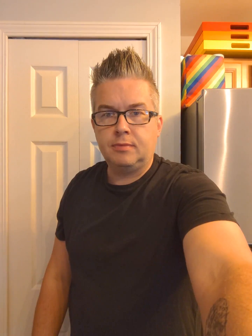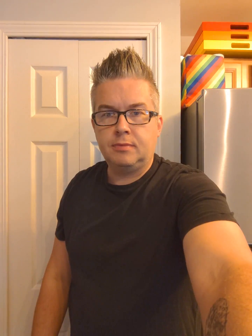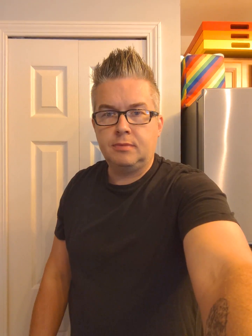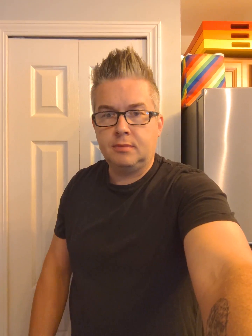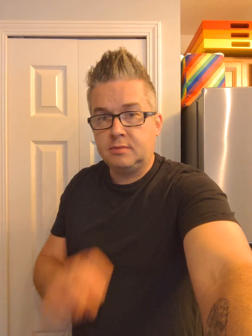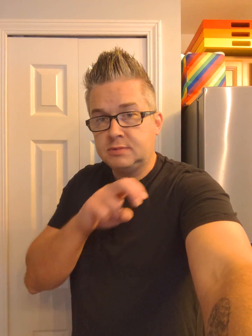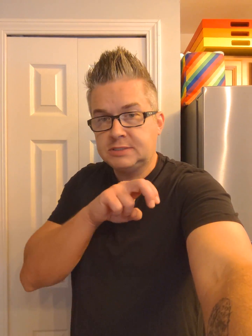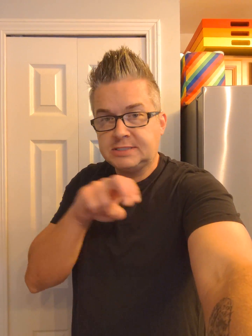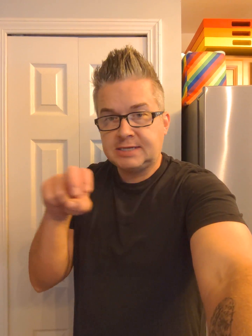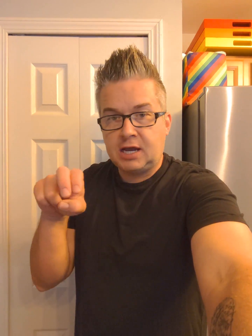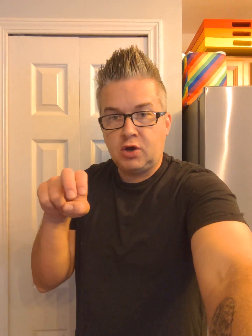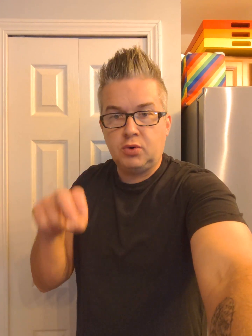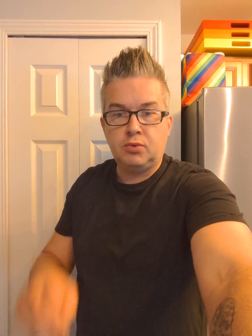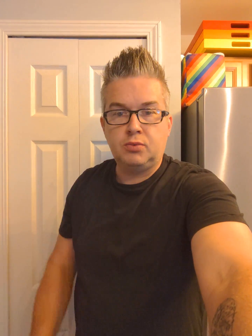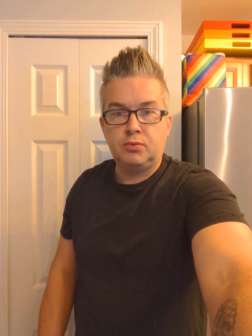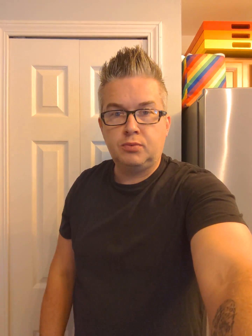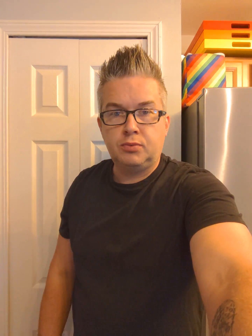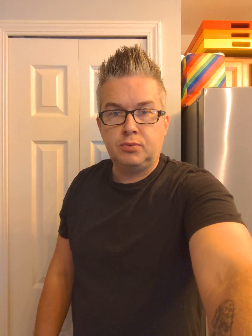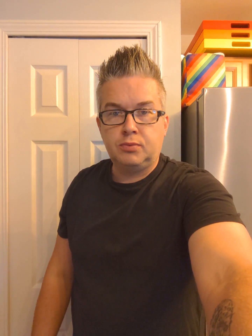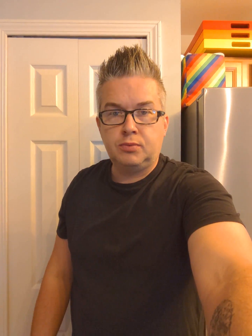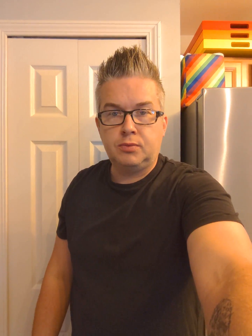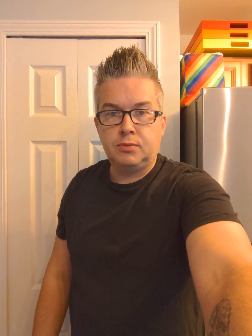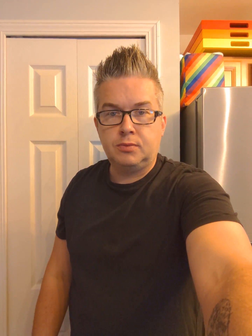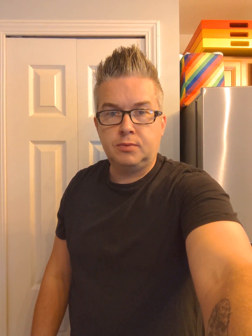bench